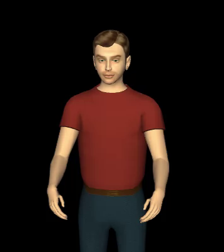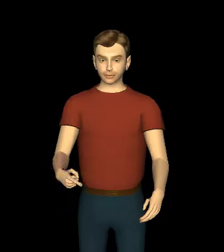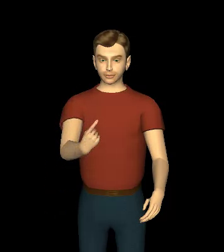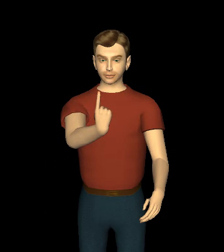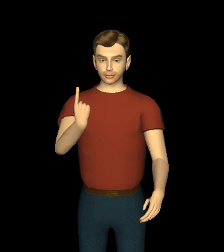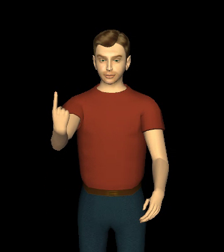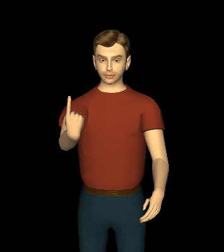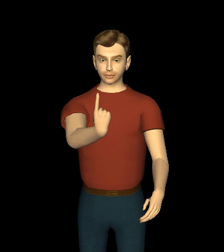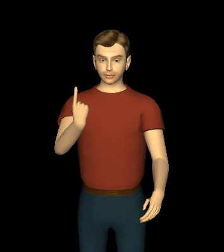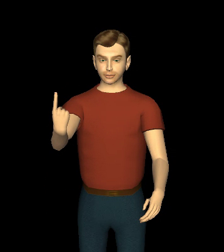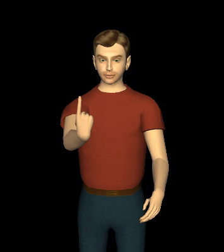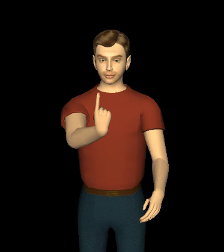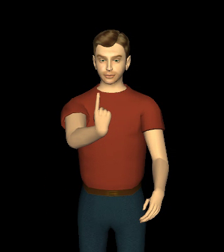دائما